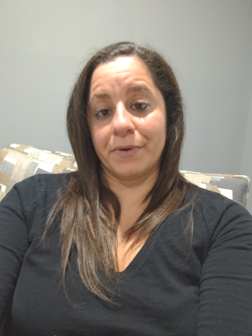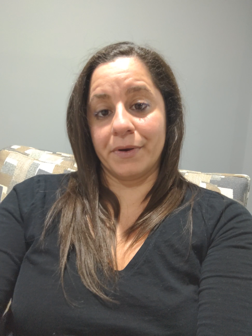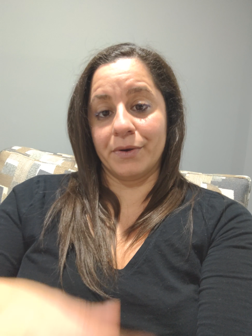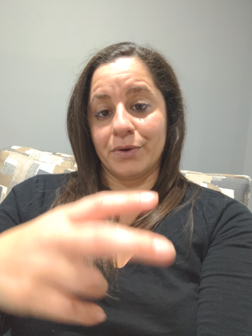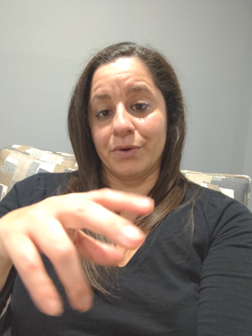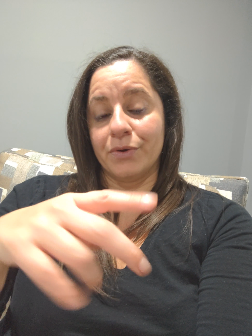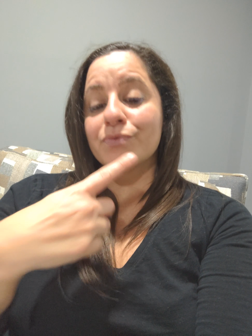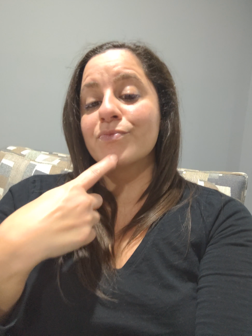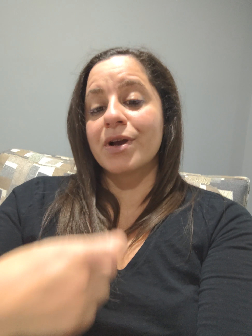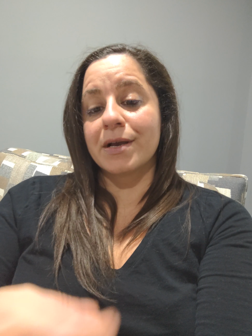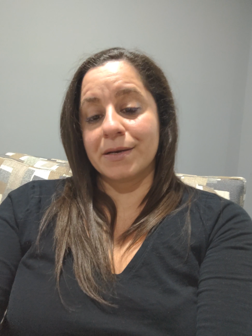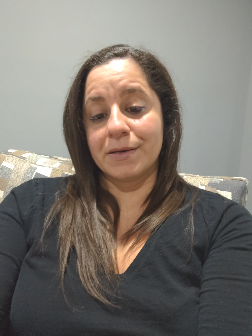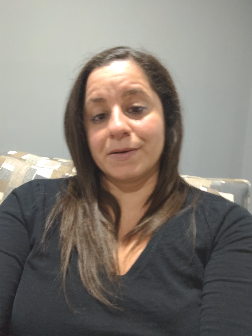red